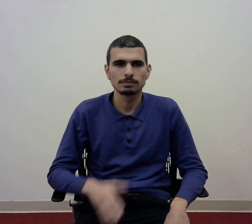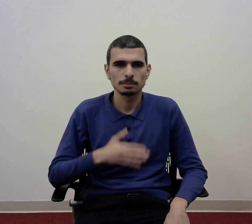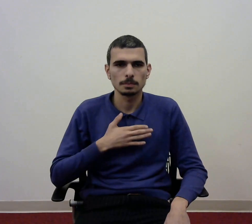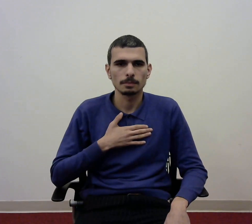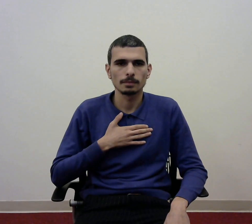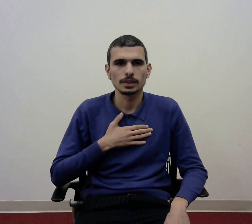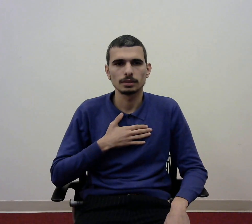mən